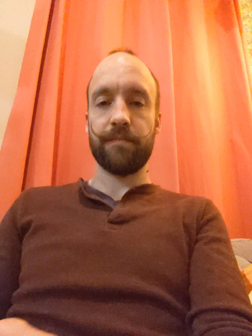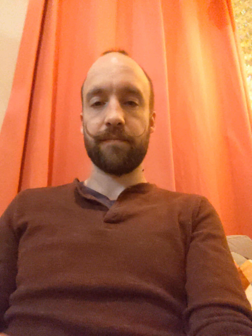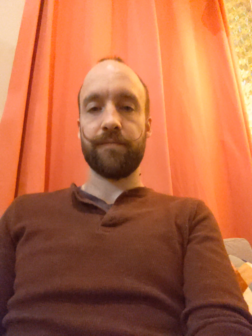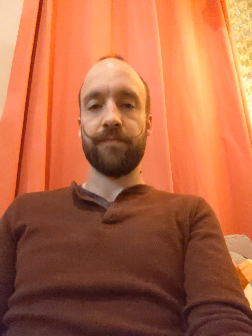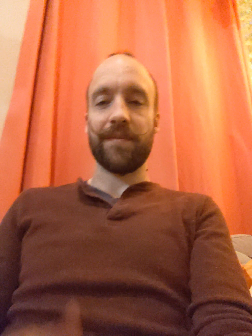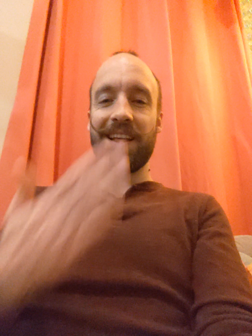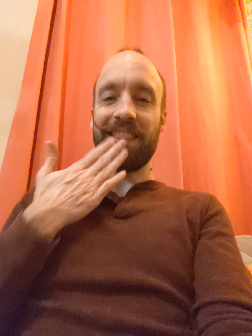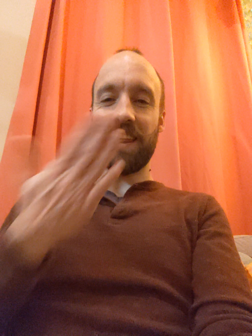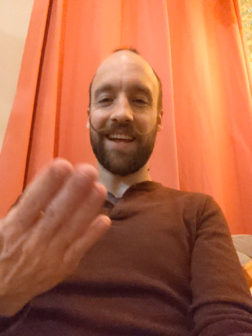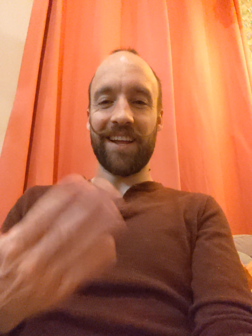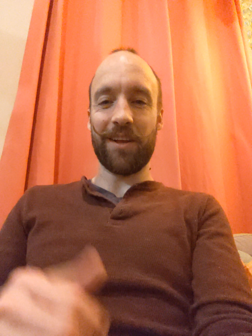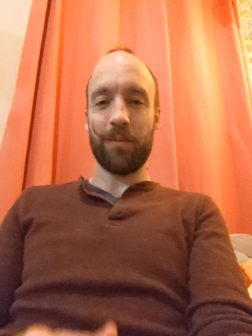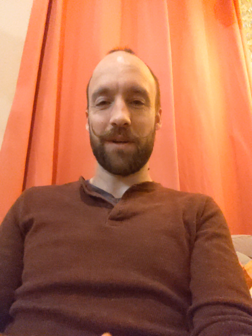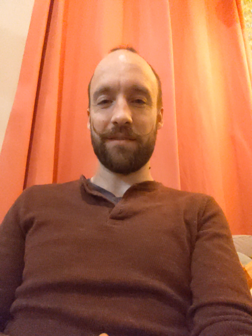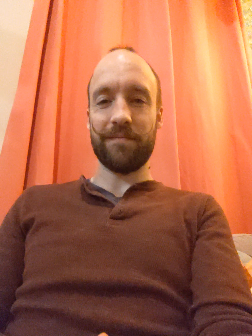thank you